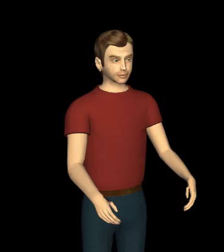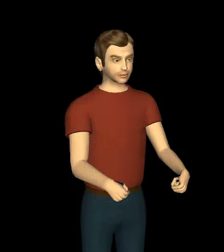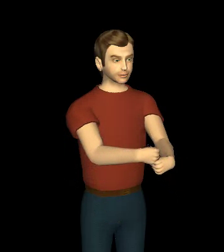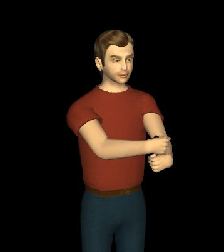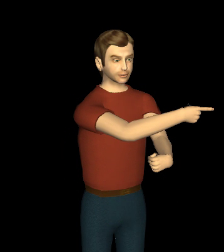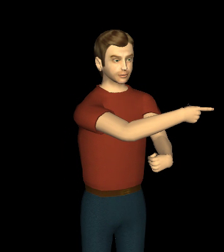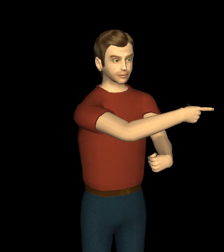يتخلص من